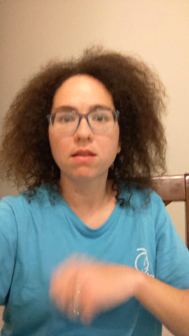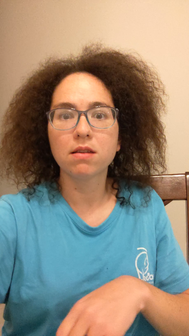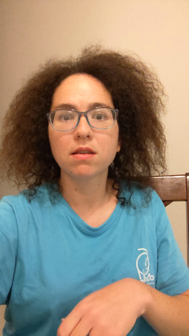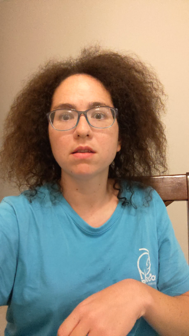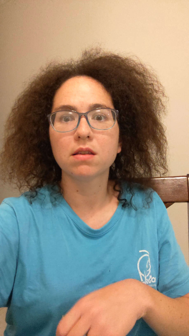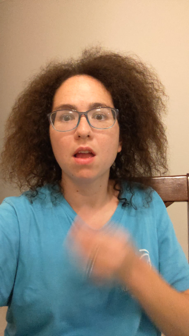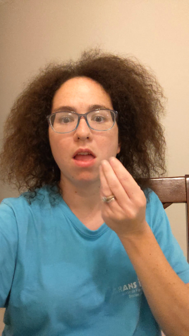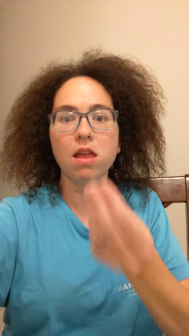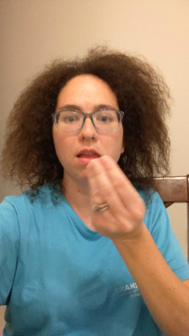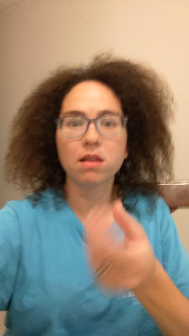feed